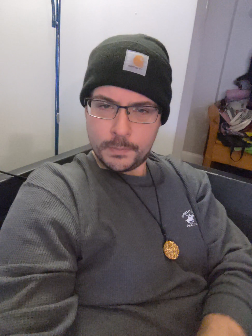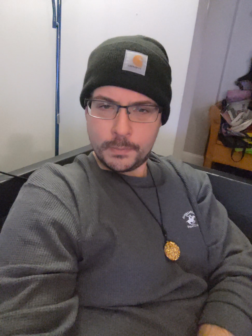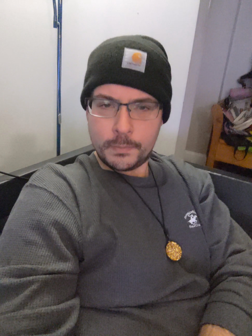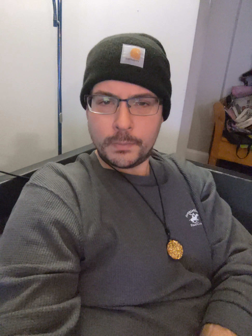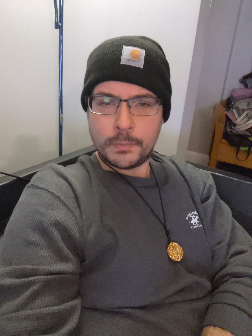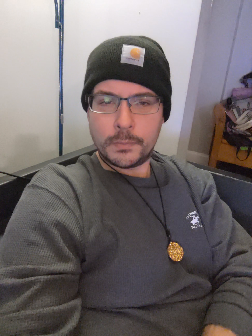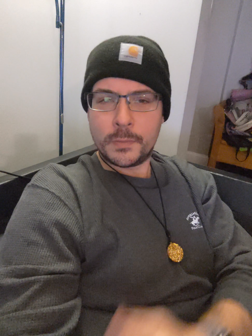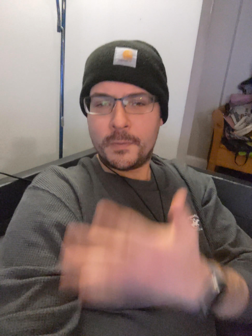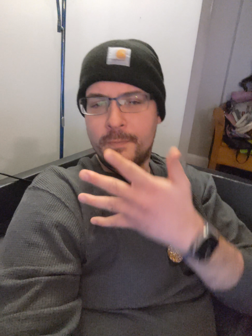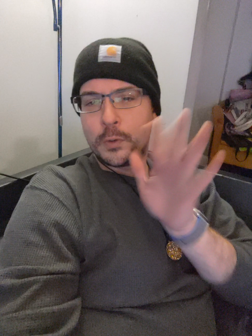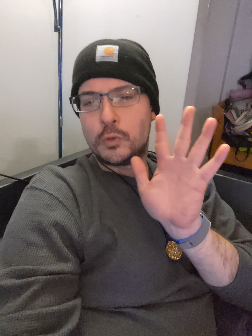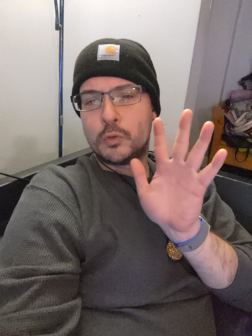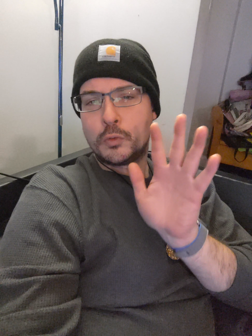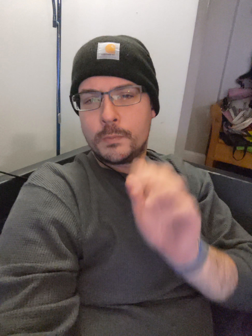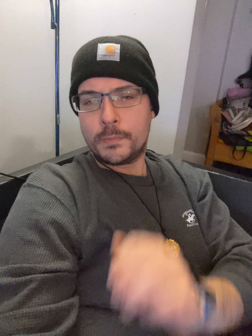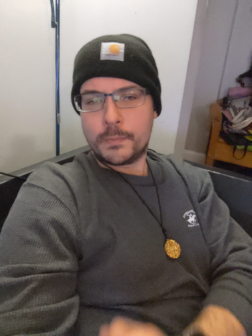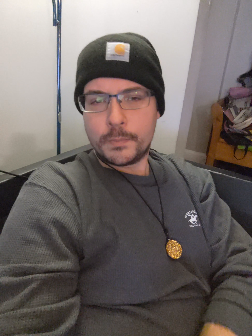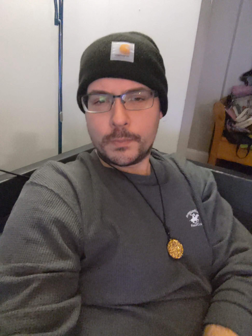finish